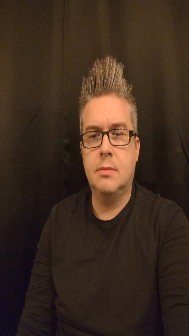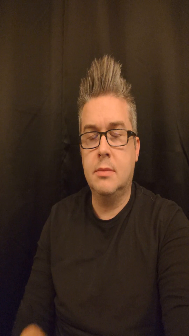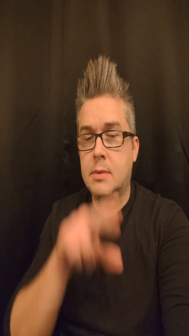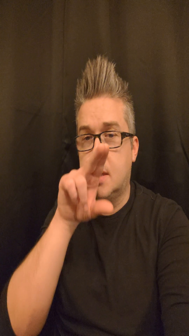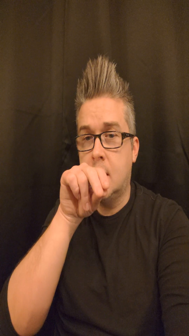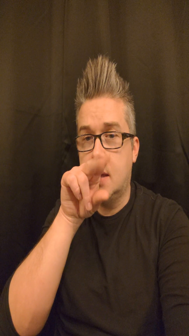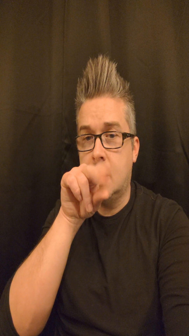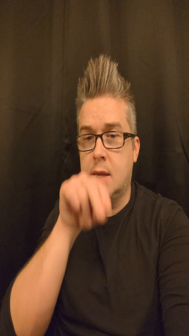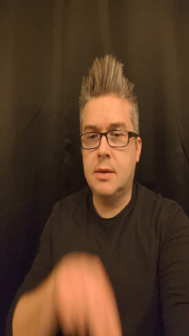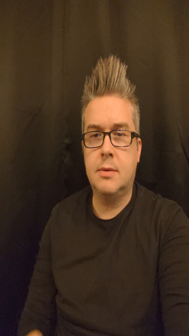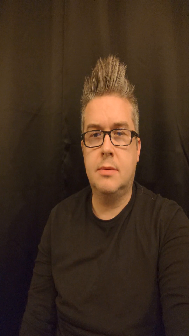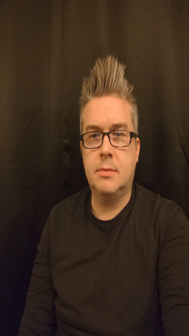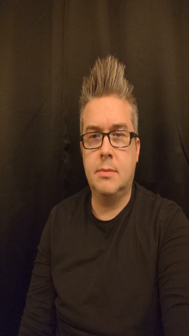duck